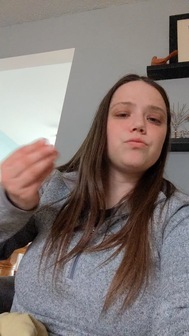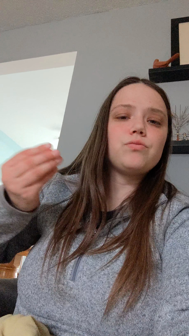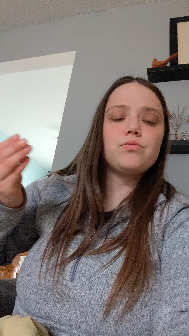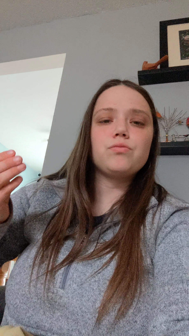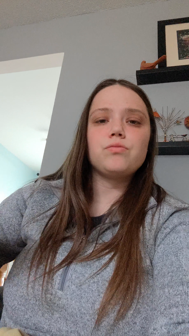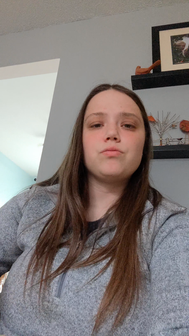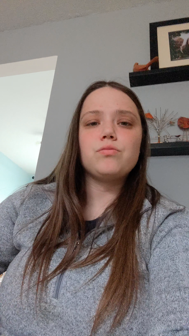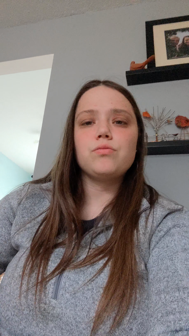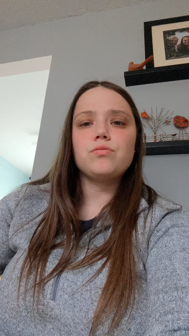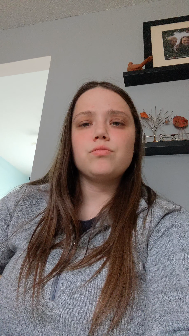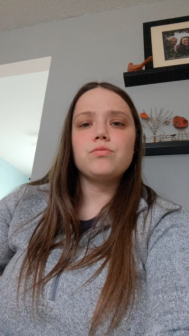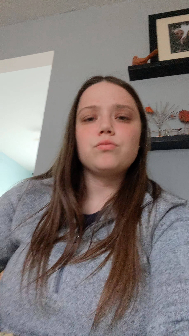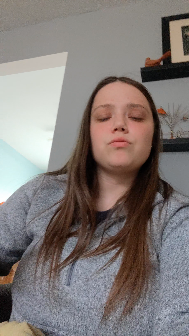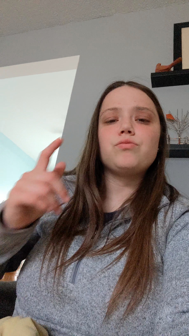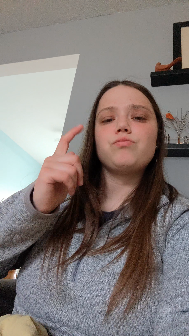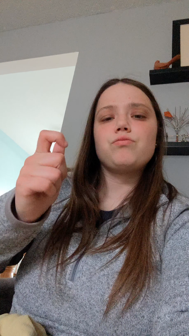run